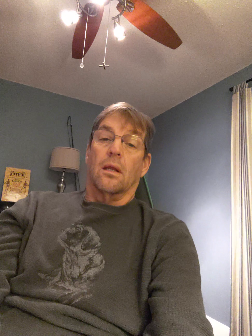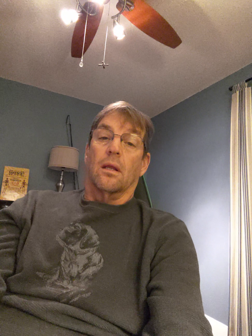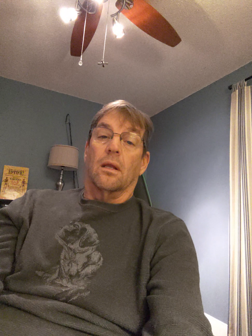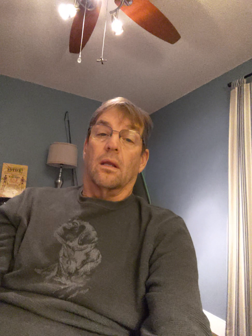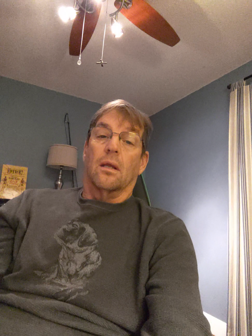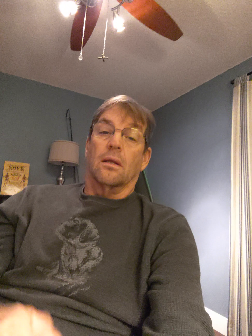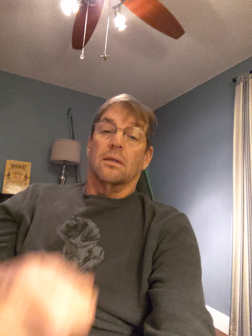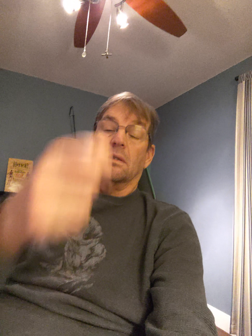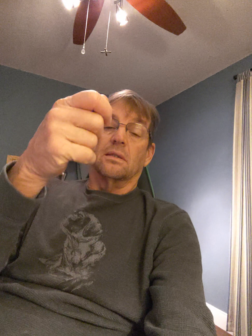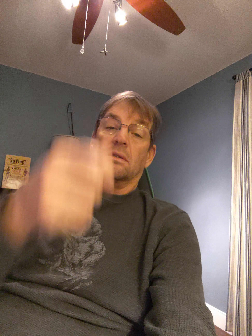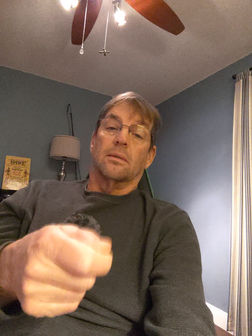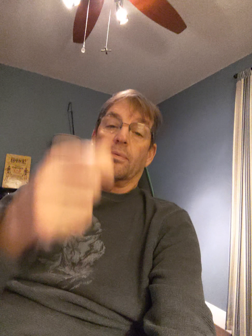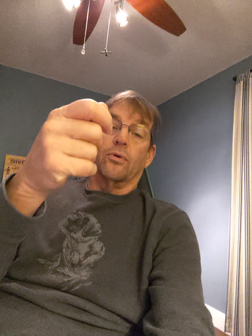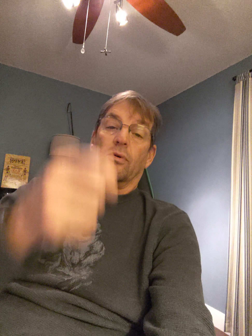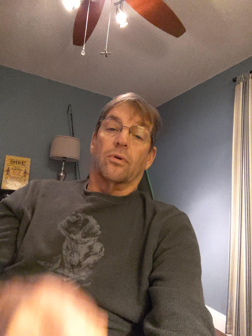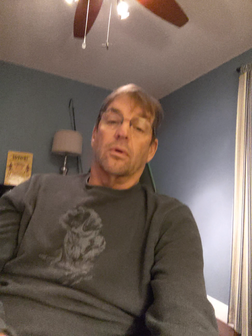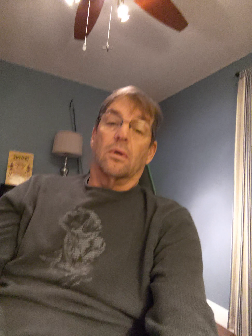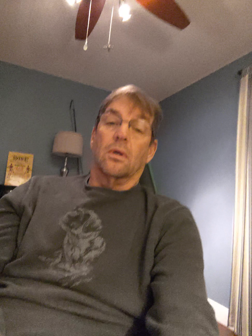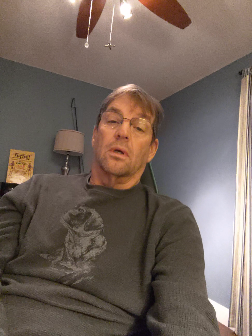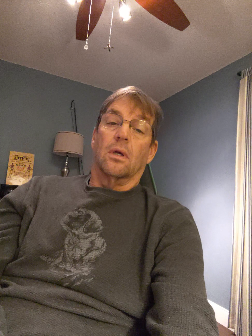zipper